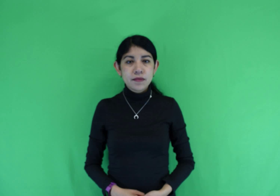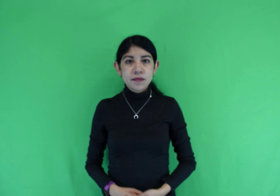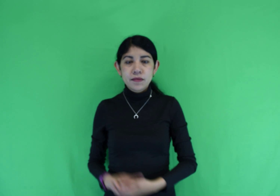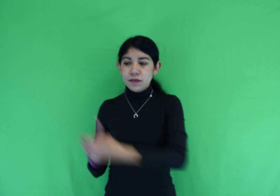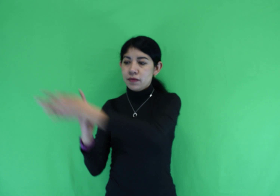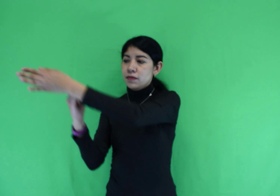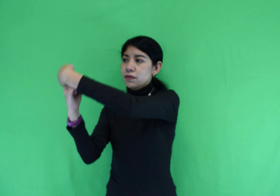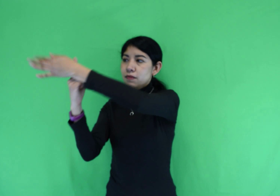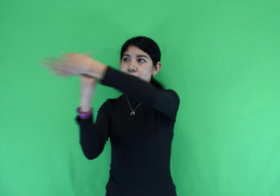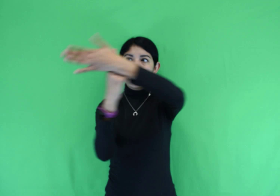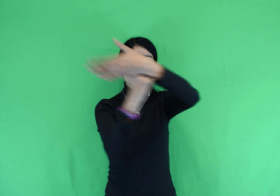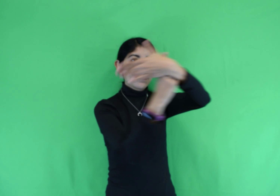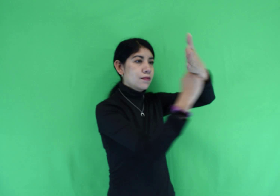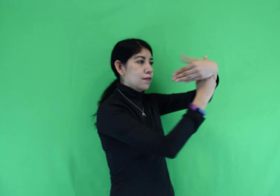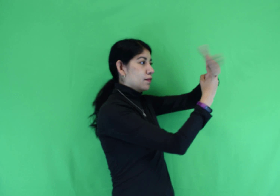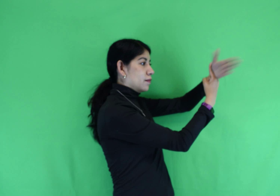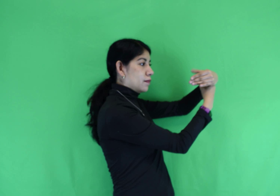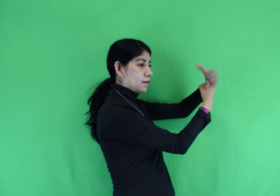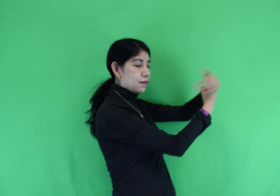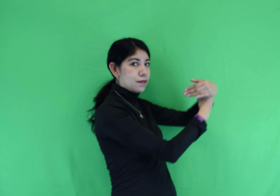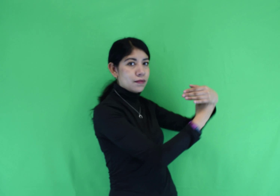ambulancia